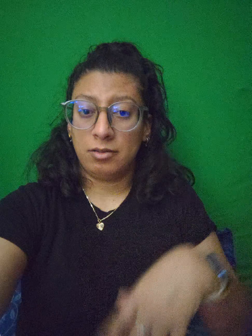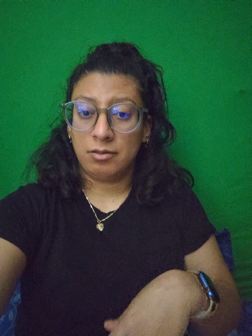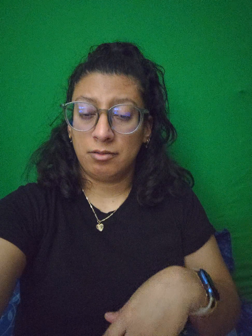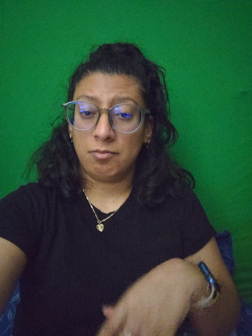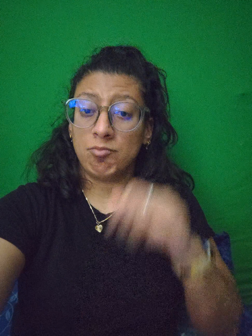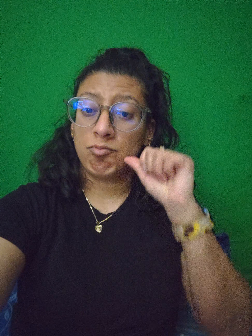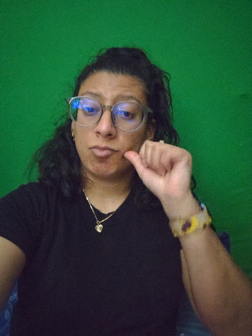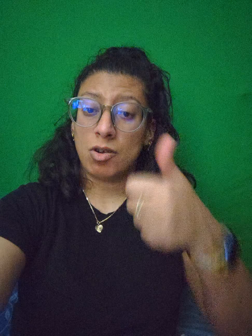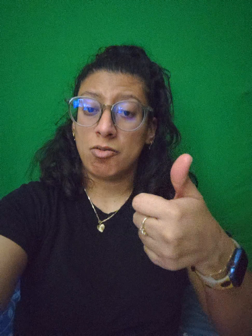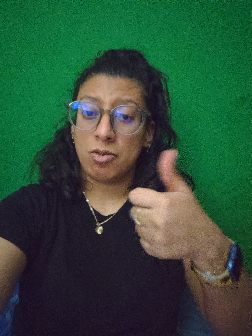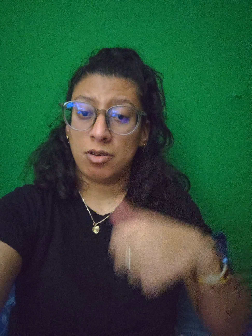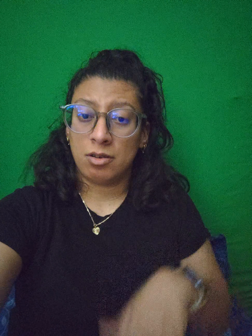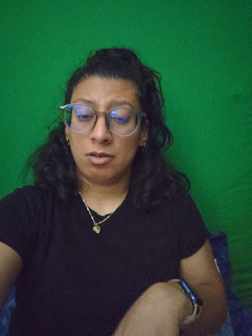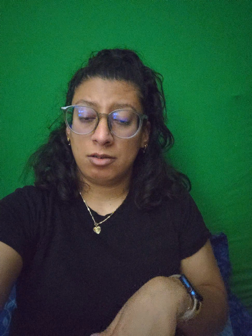tomorrow